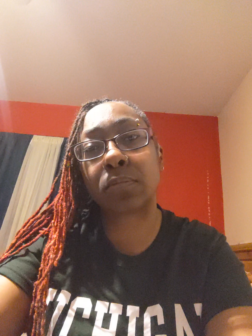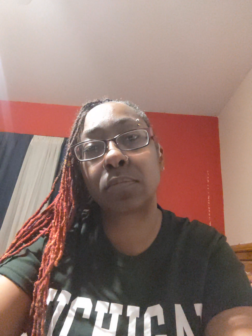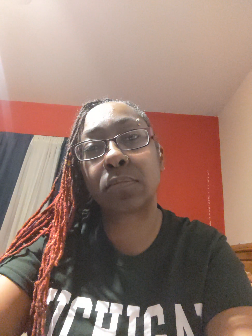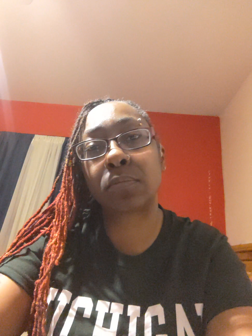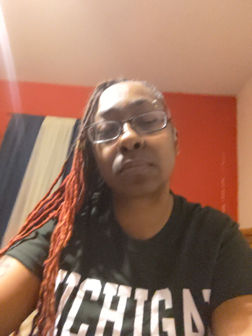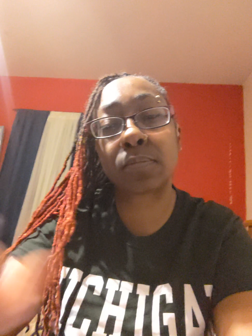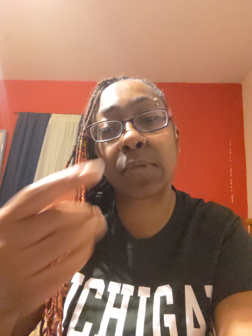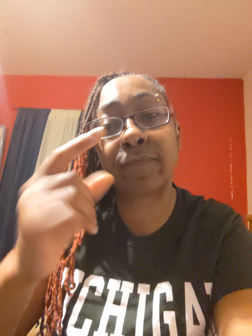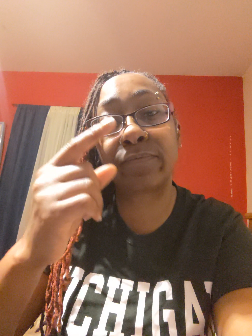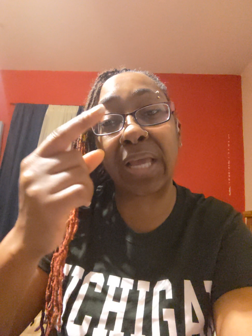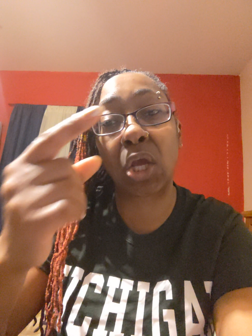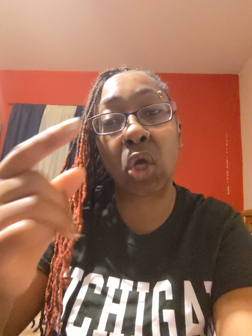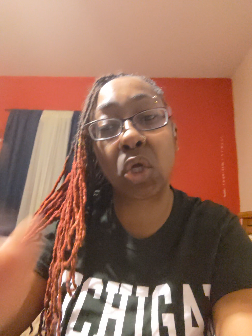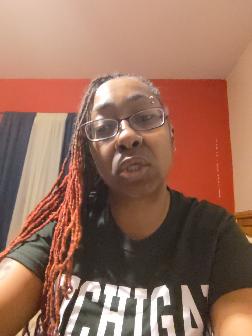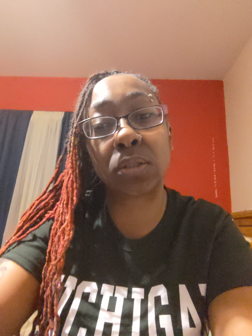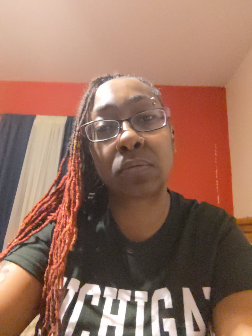finger